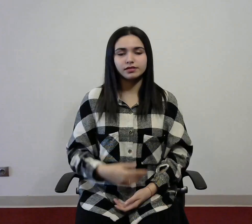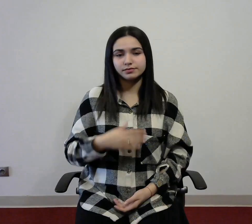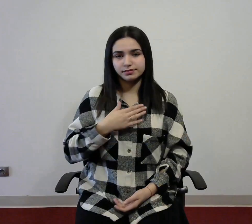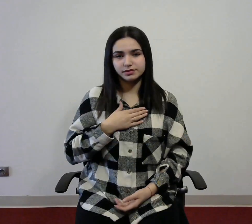mən